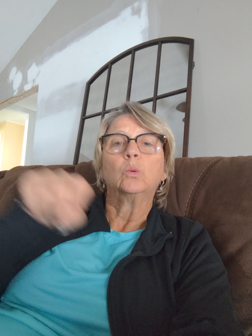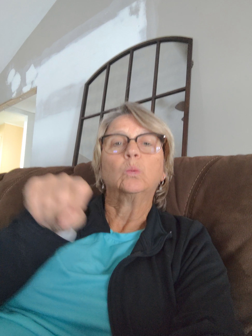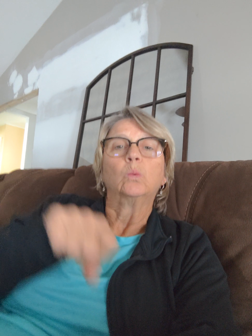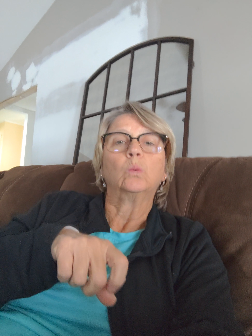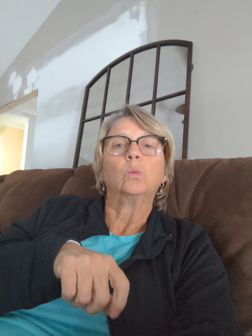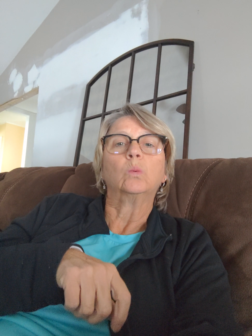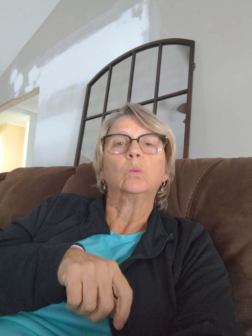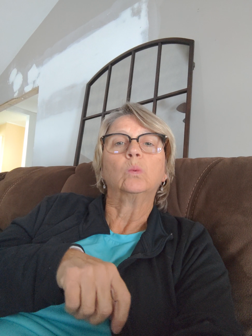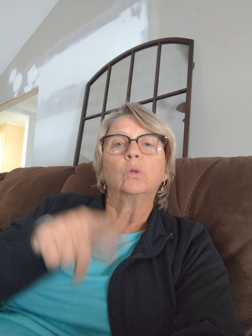shoe